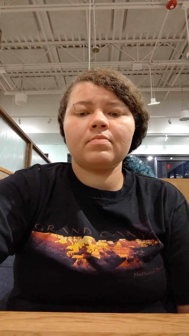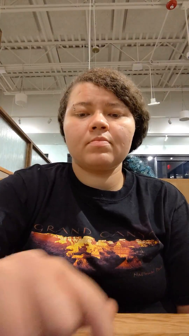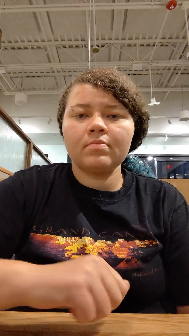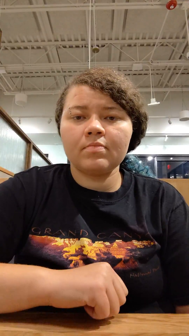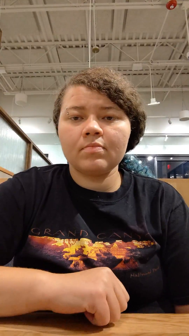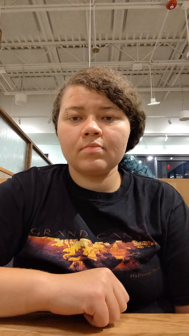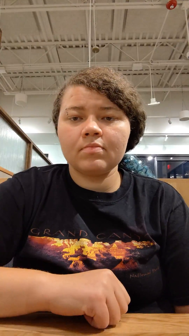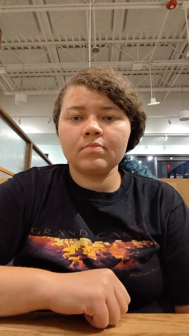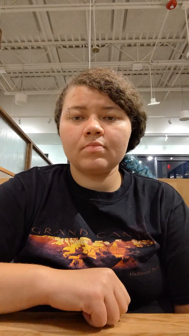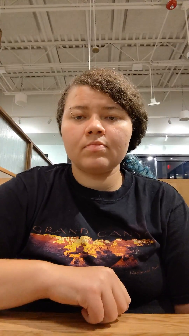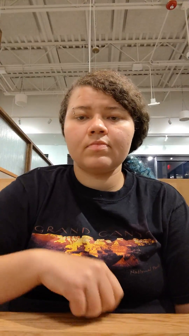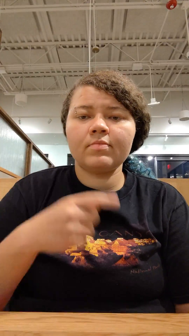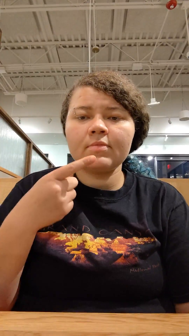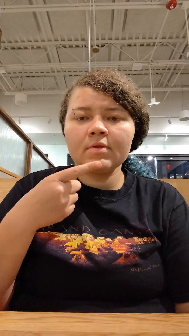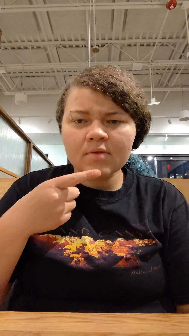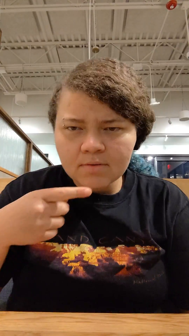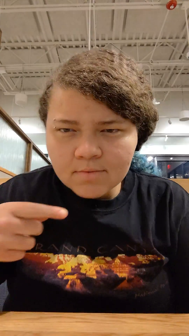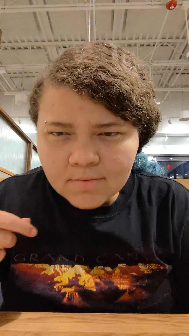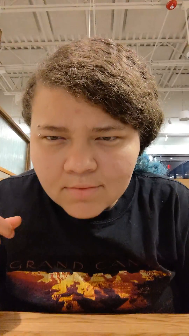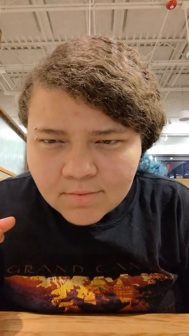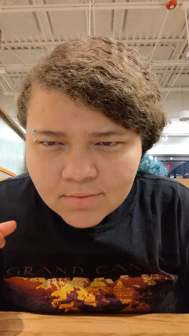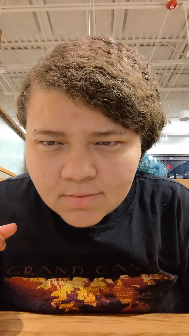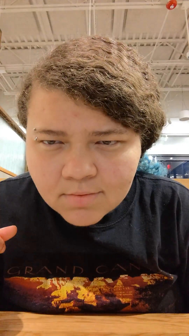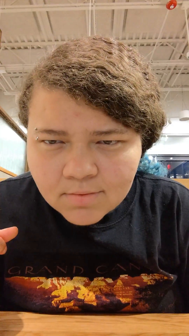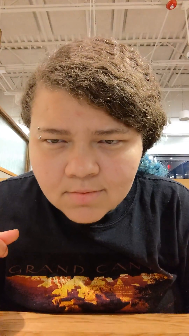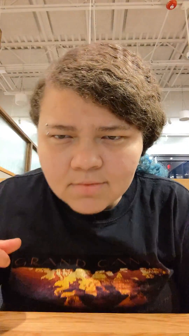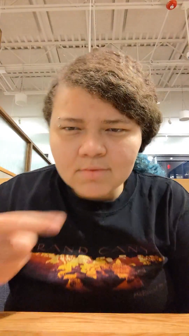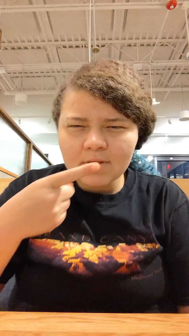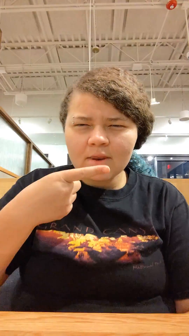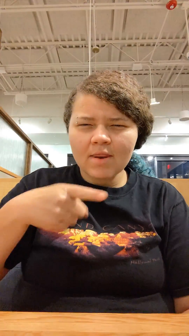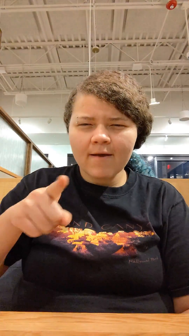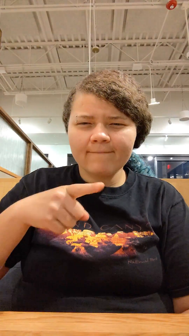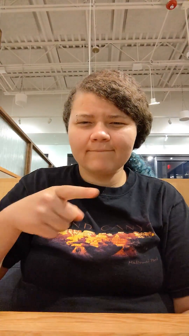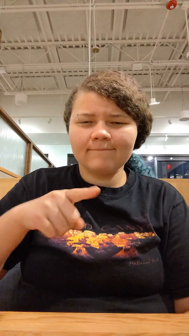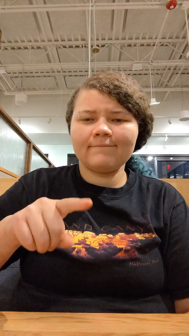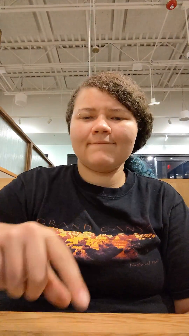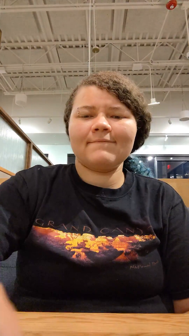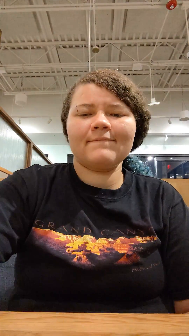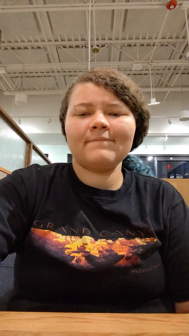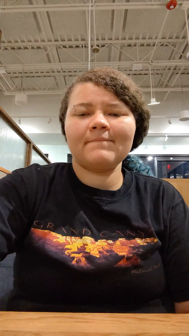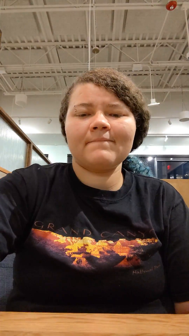knife